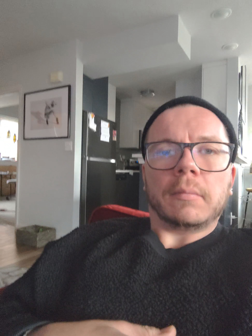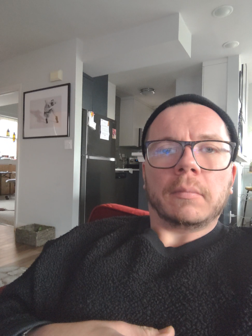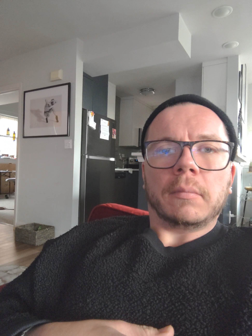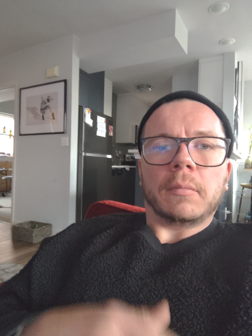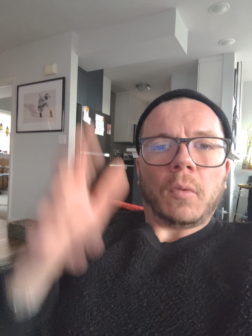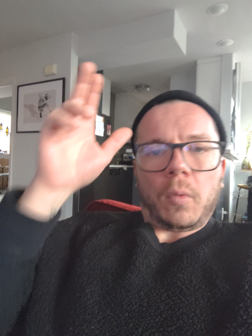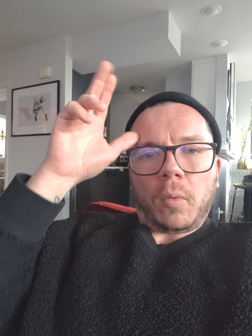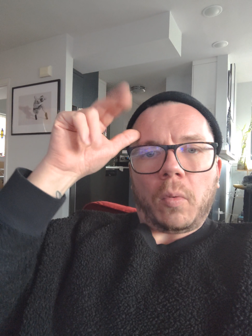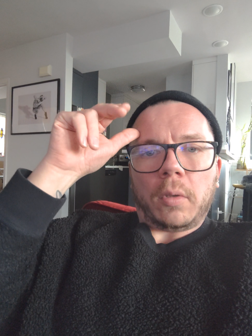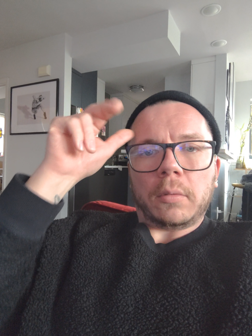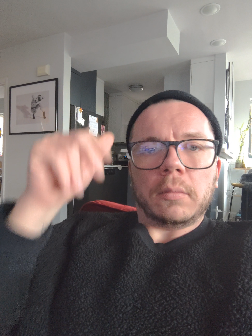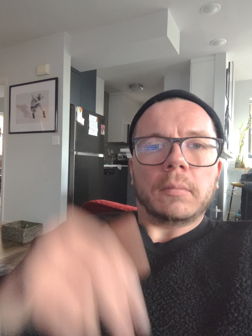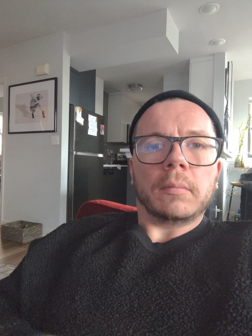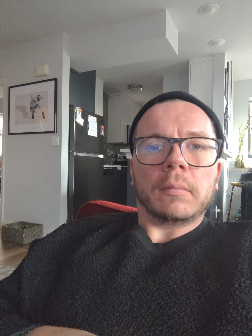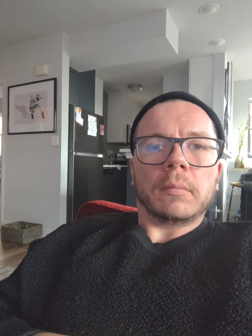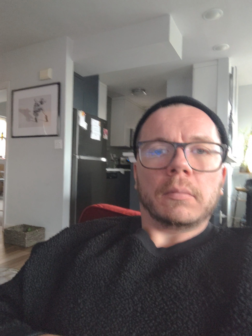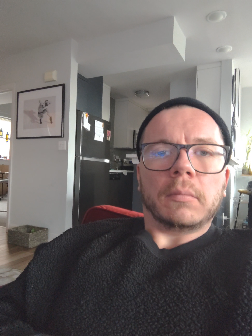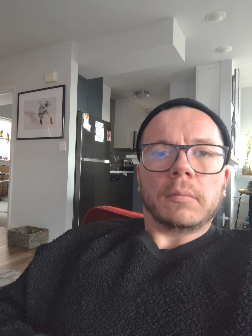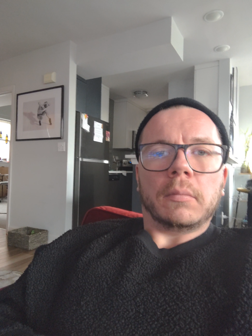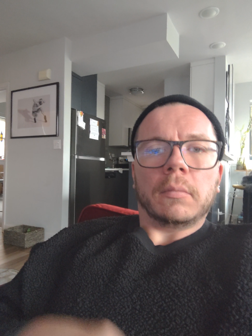horse